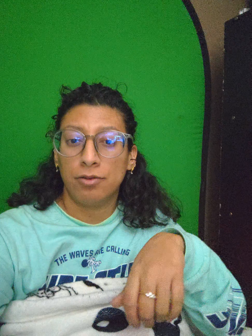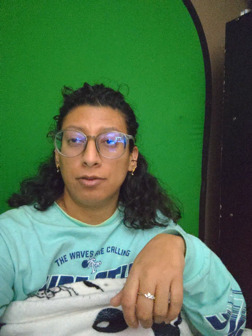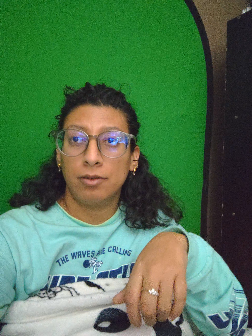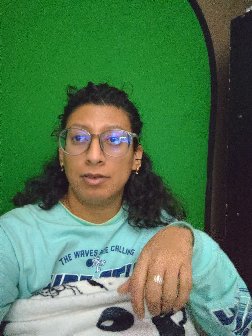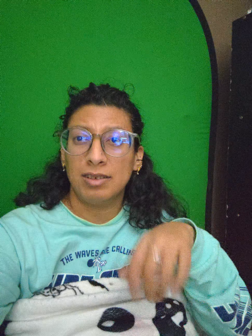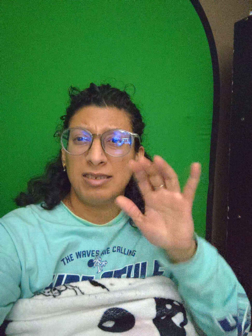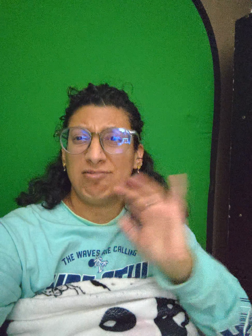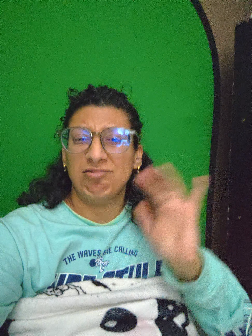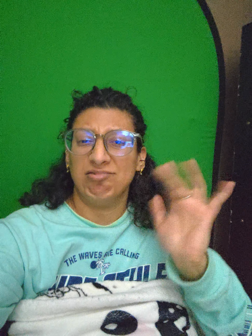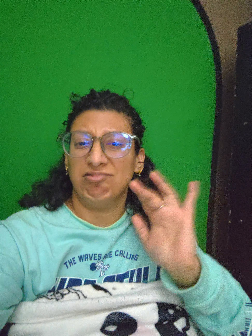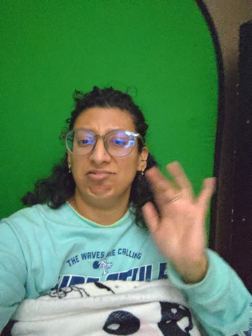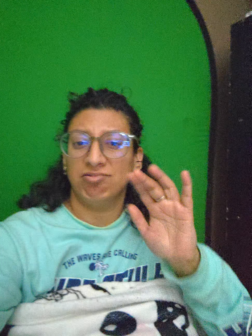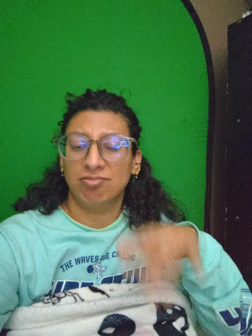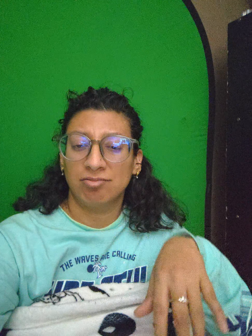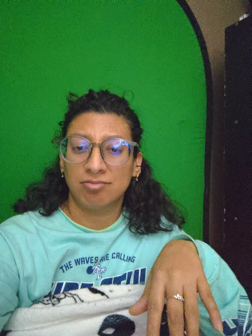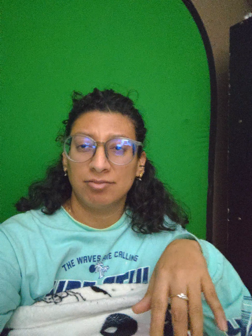yucky